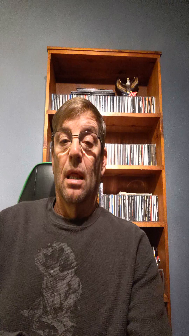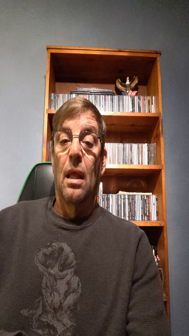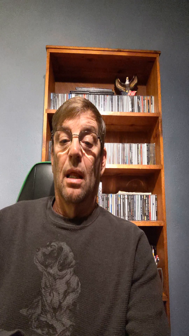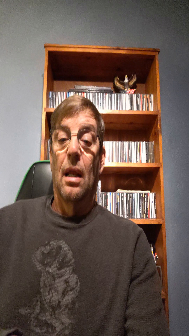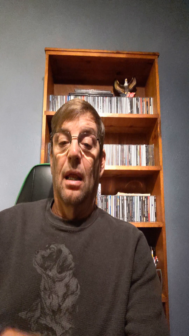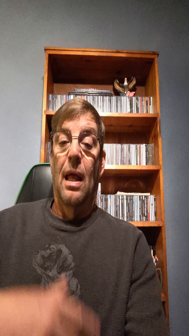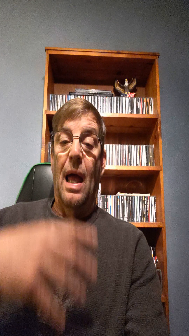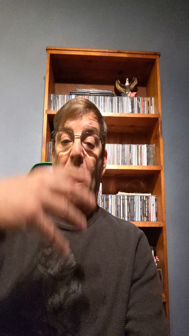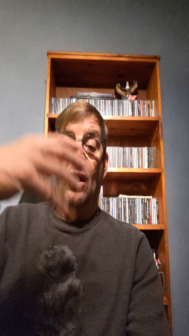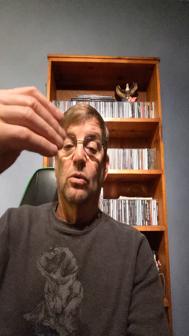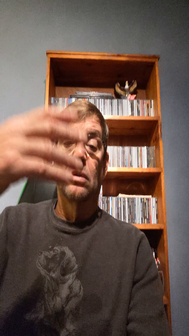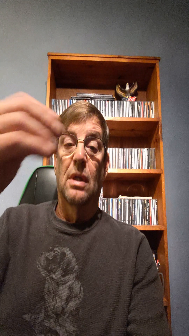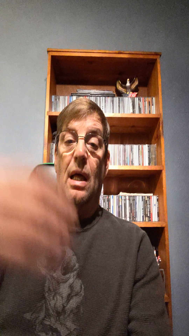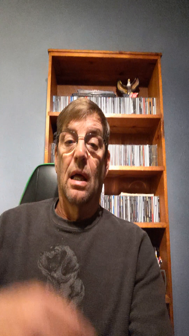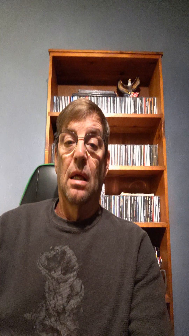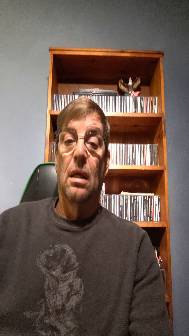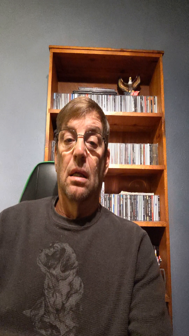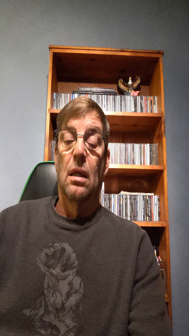outside